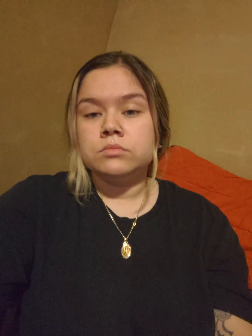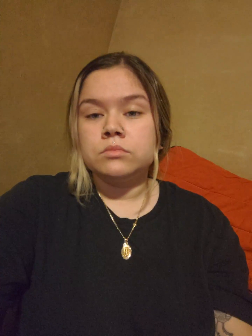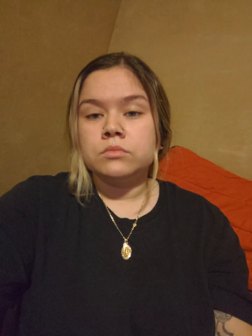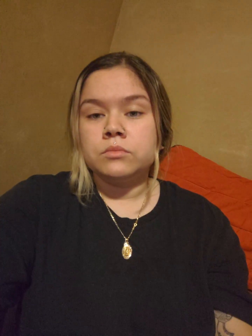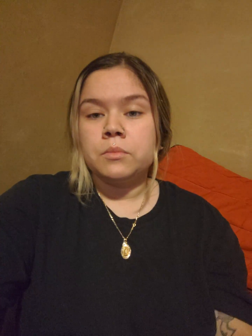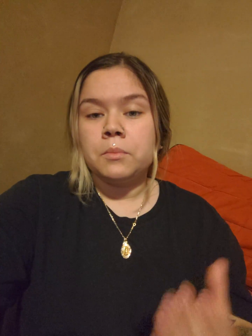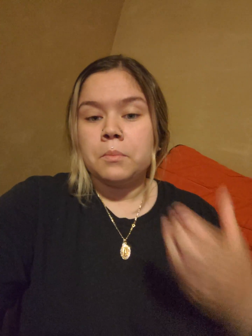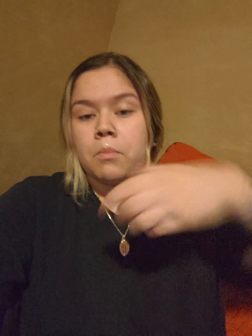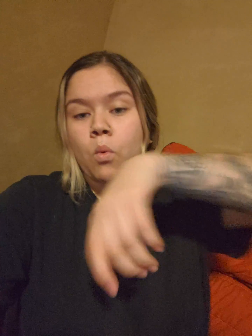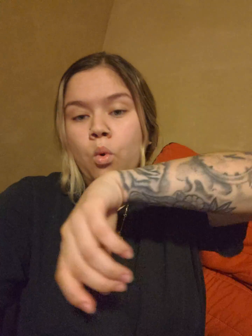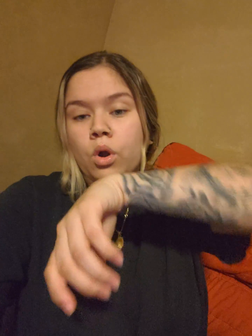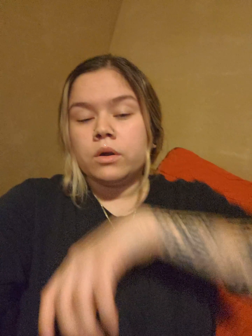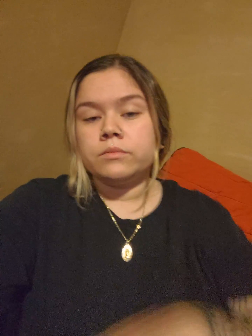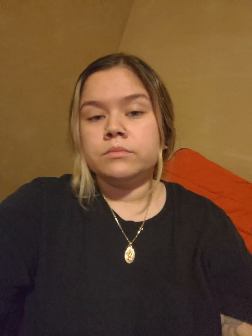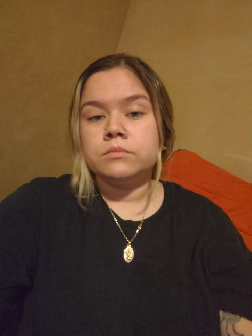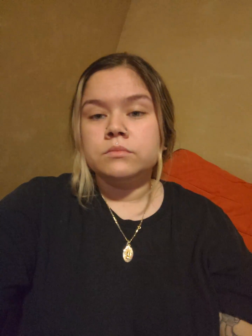pour